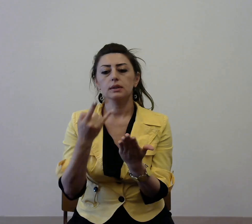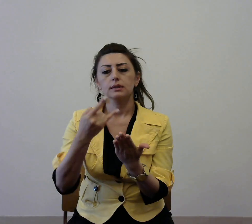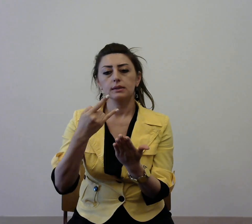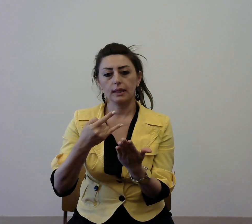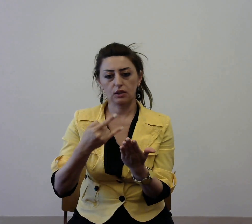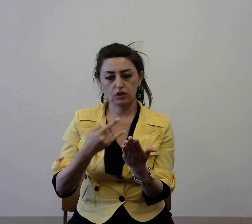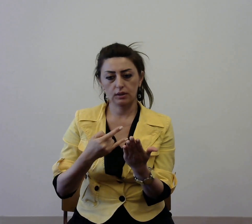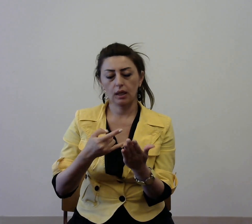sərgi